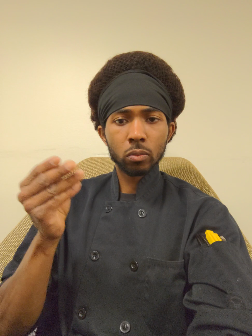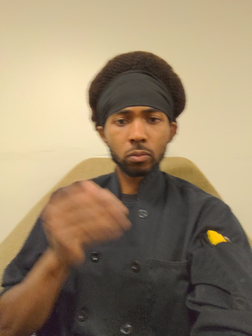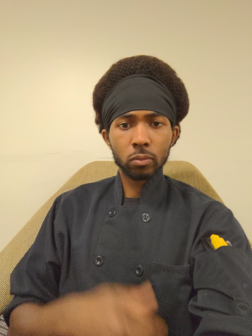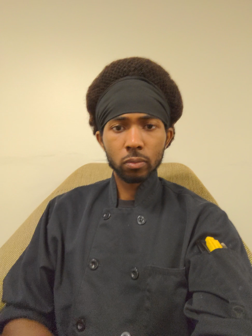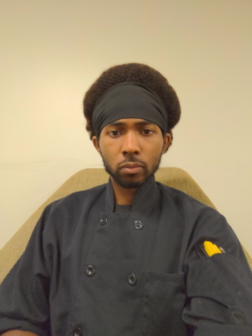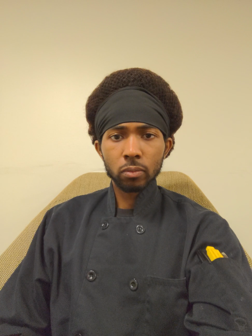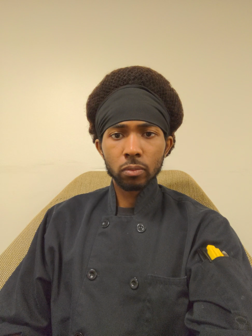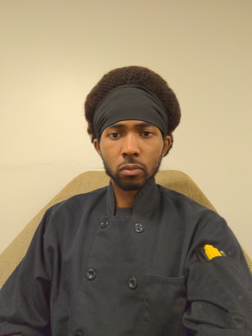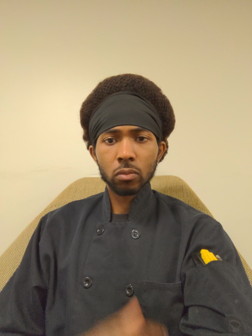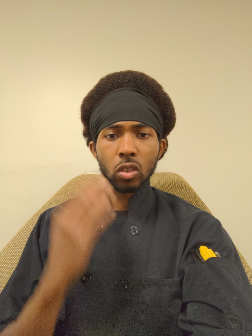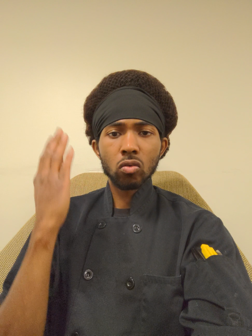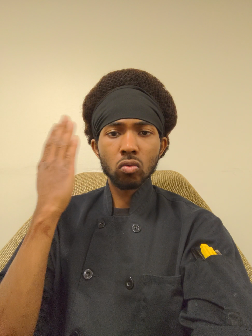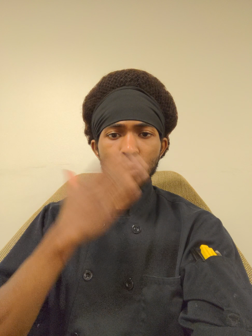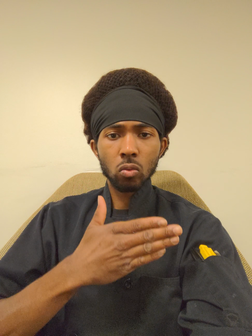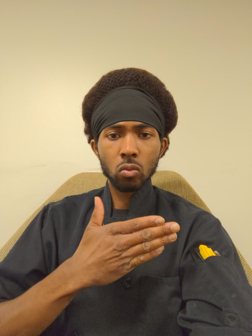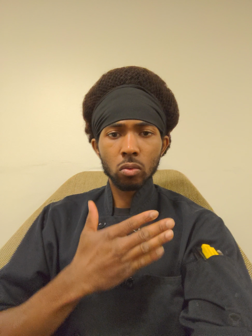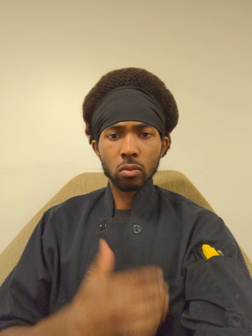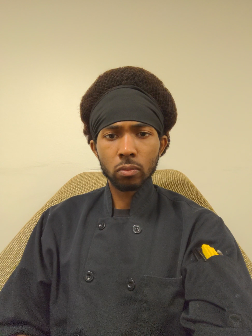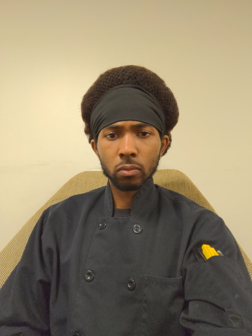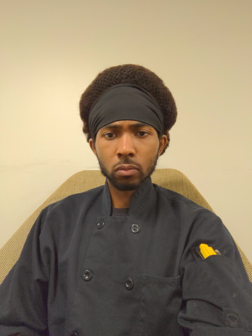dark